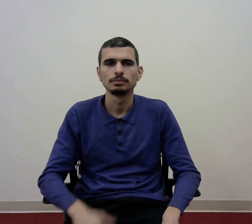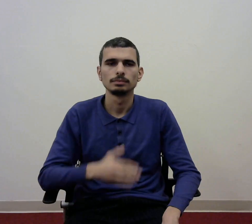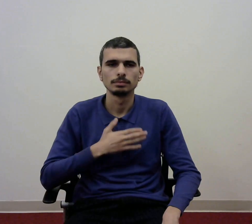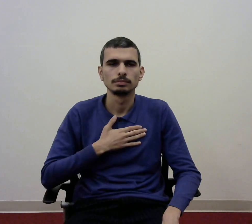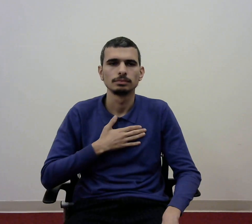mən